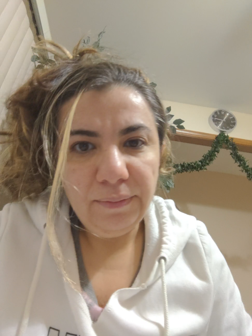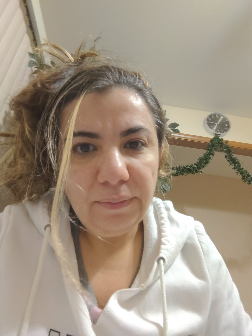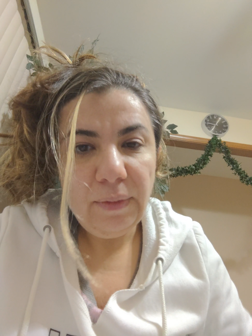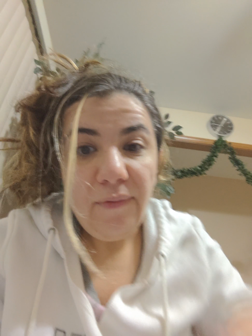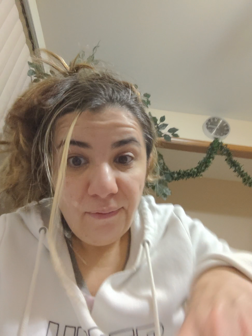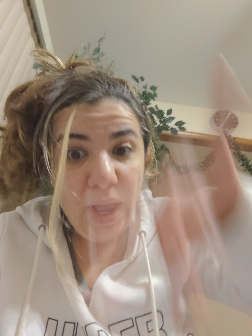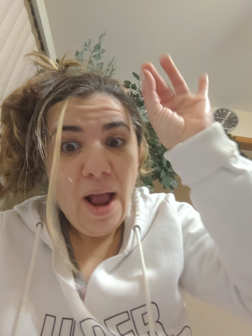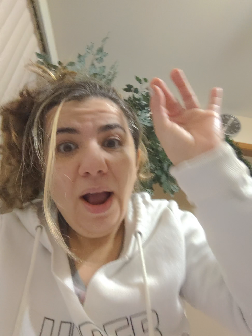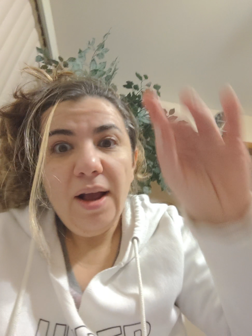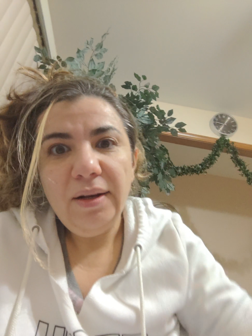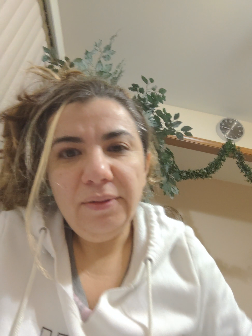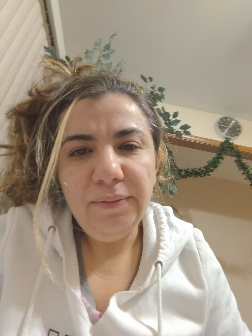find